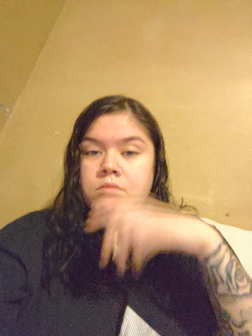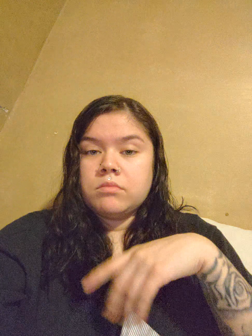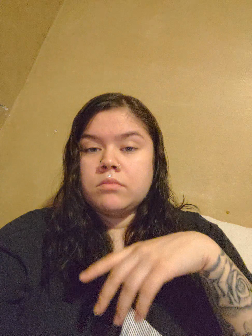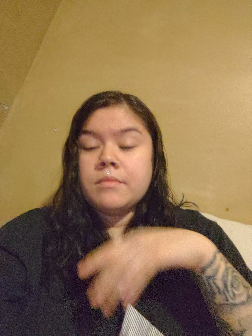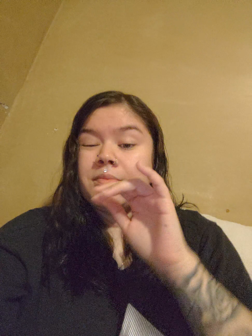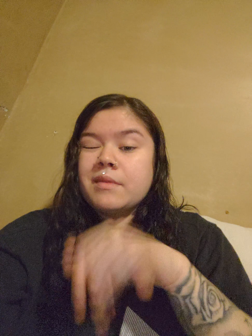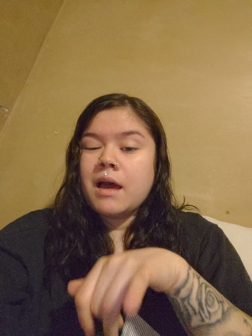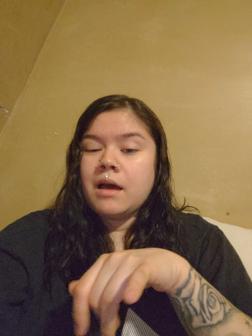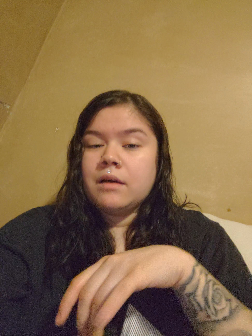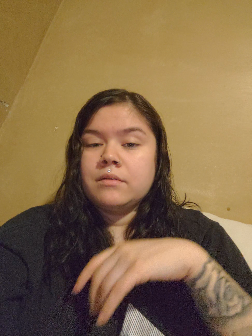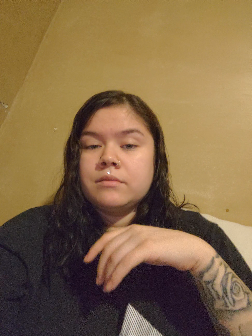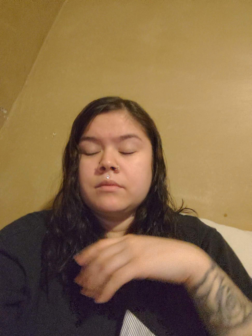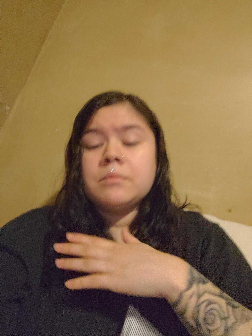that